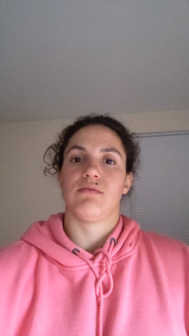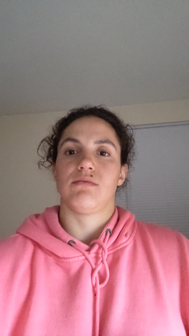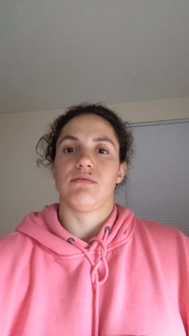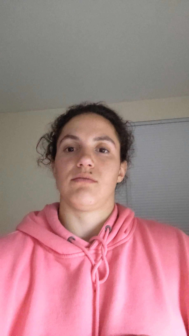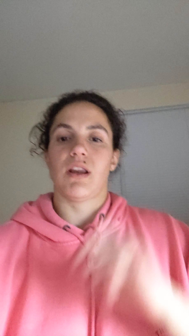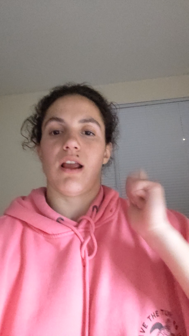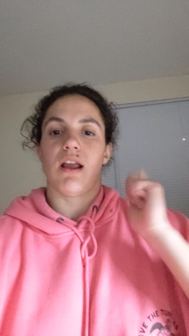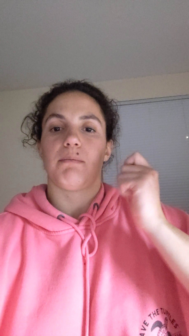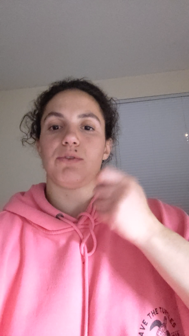hammer